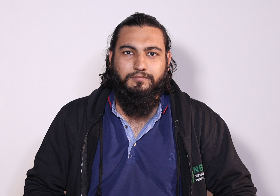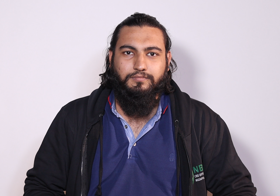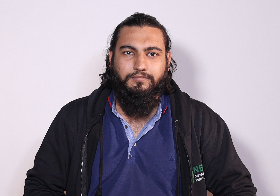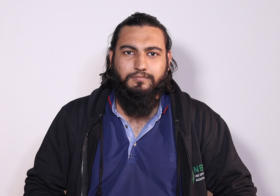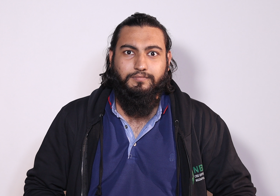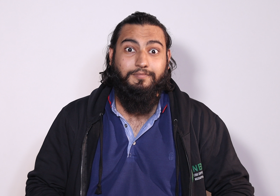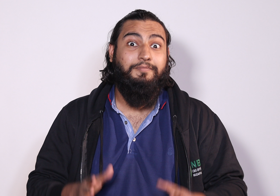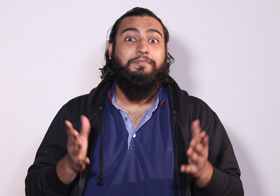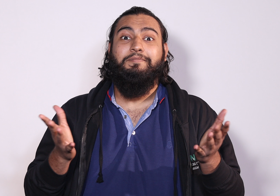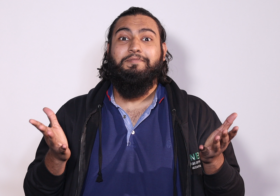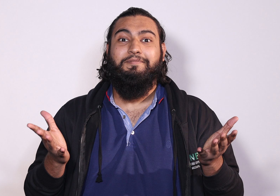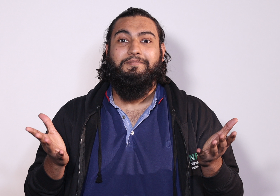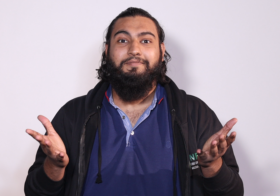surprise